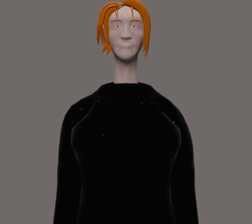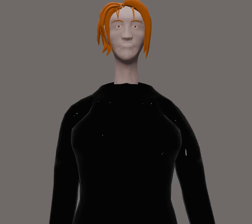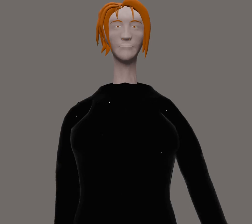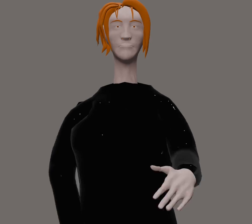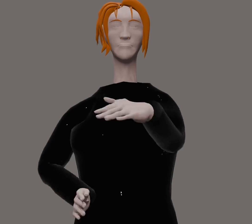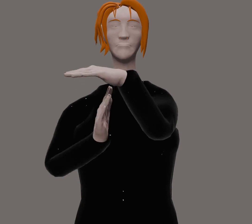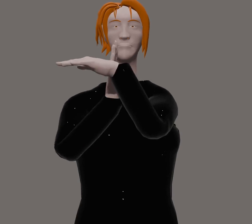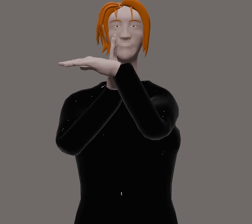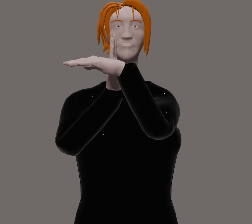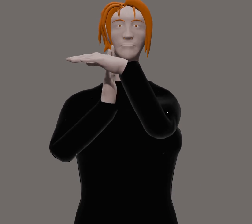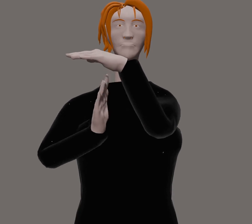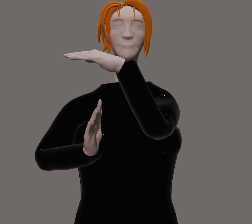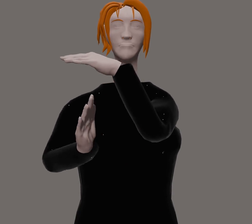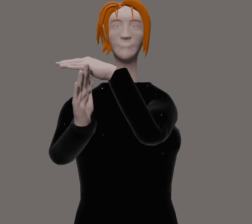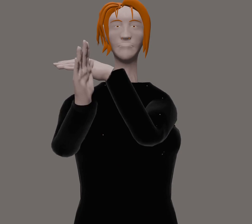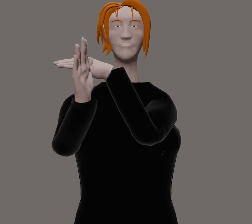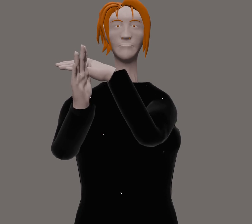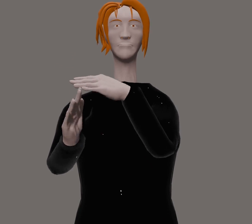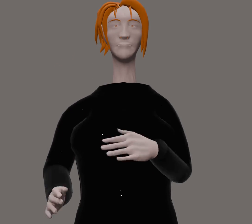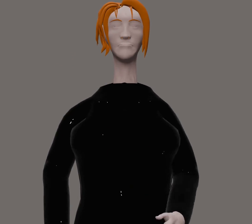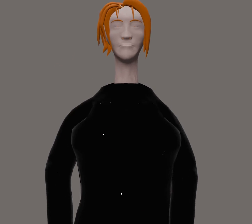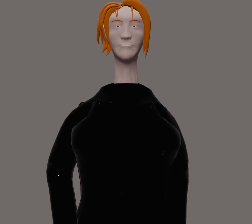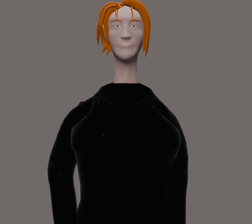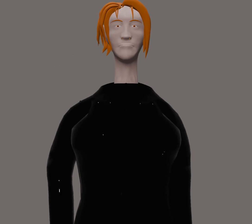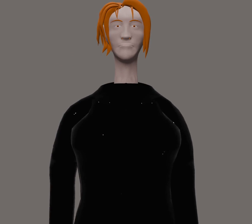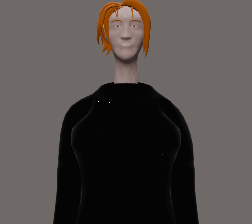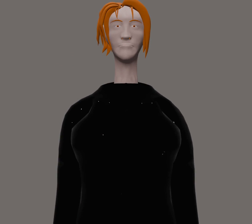Benevolent